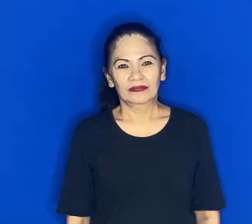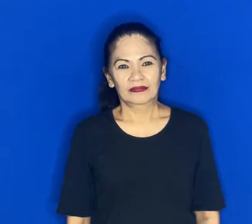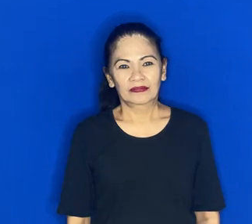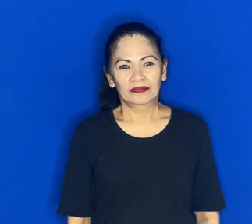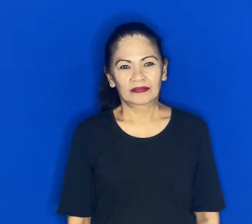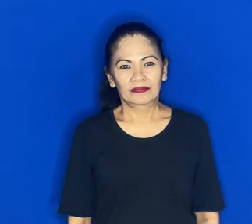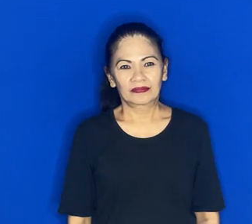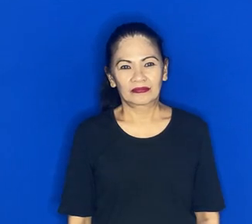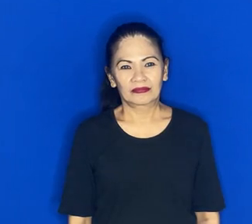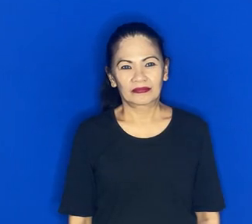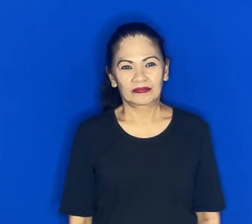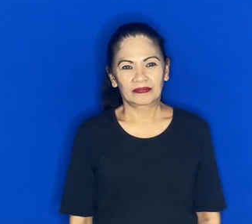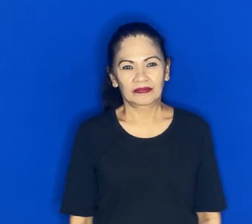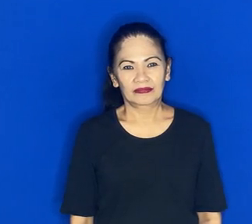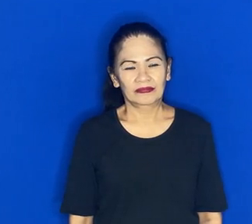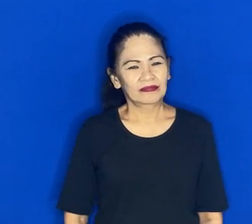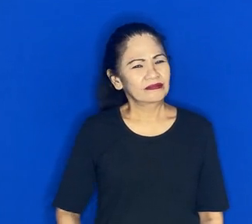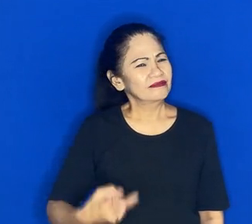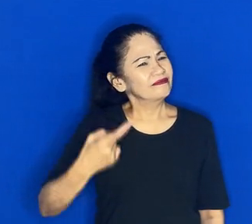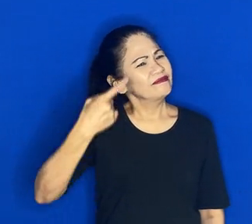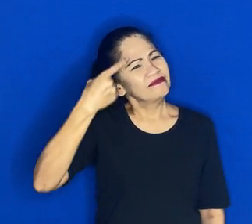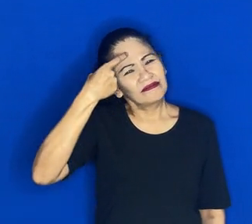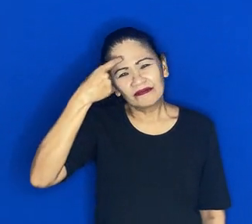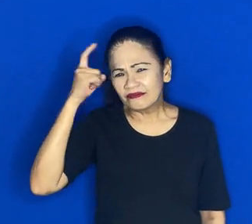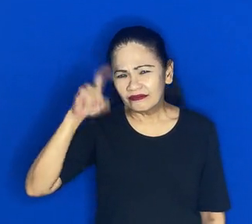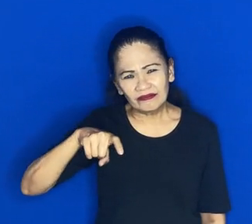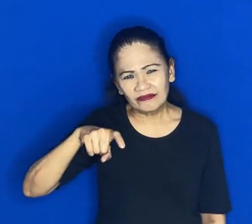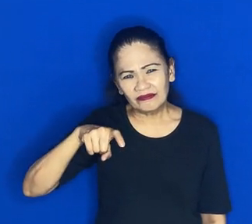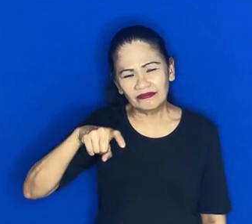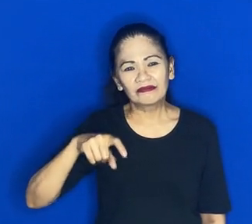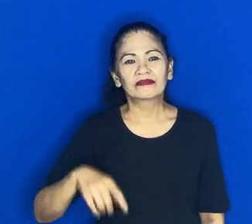don’t understand